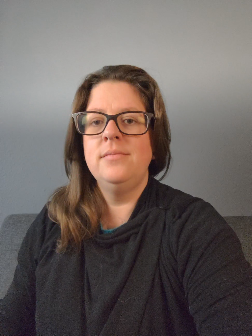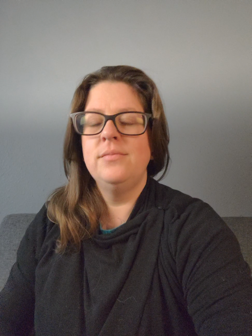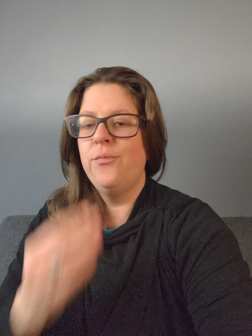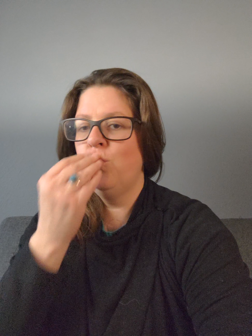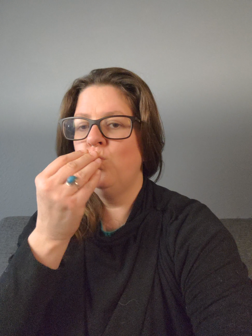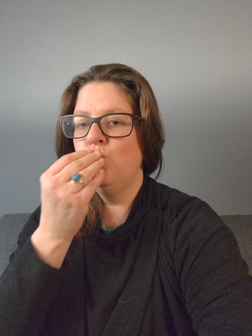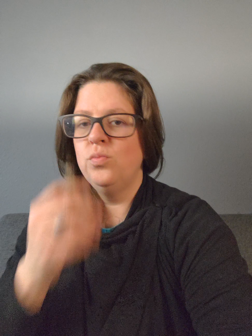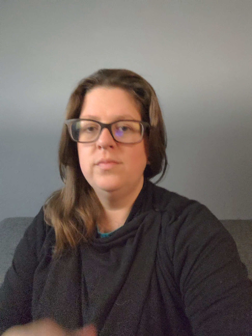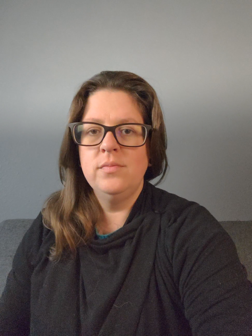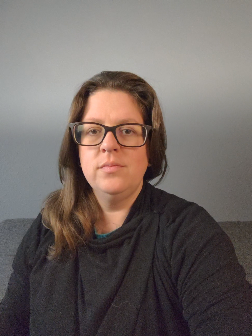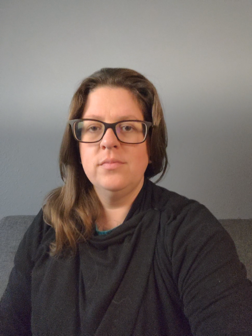food